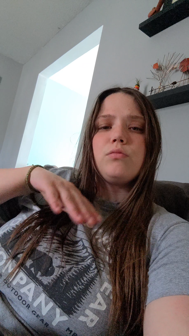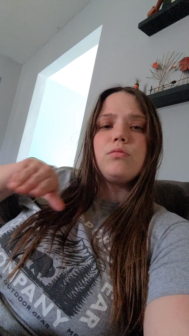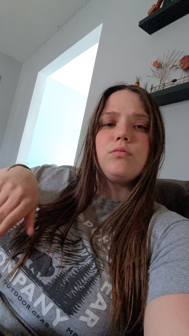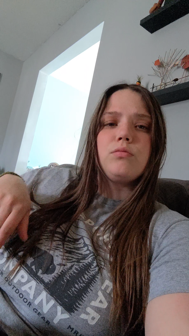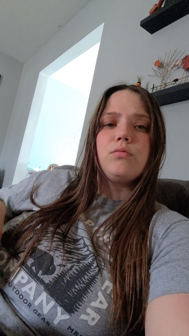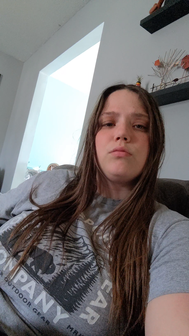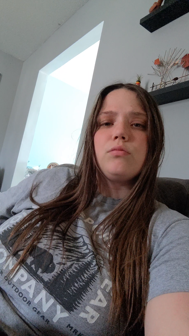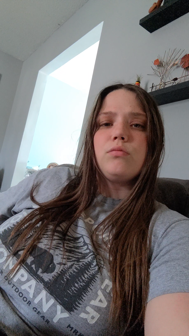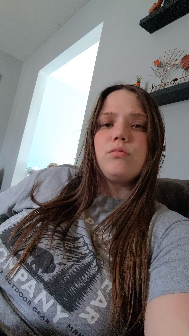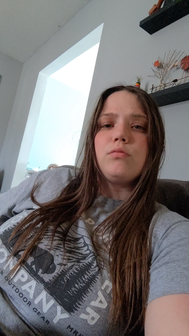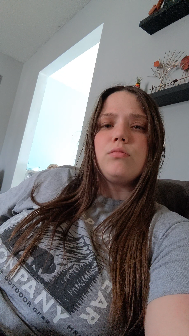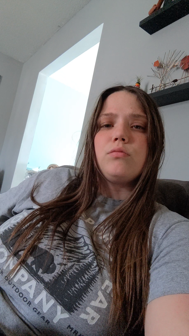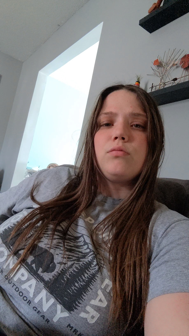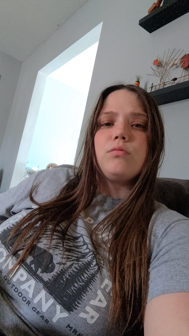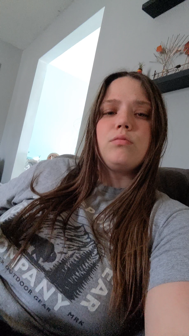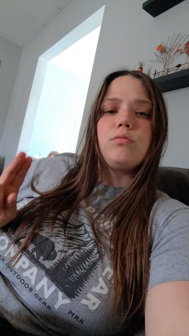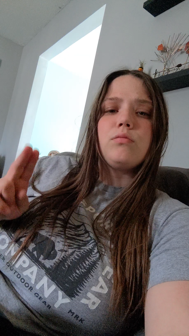belt